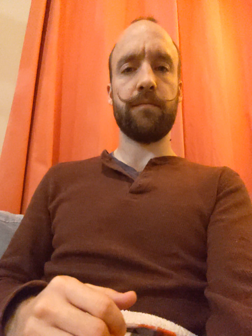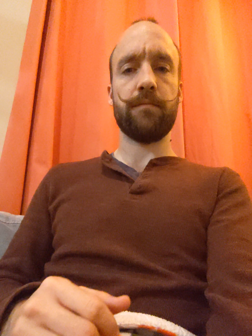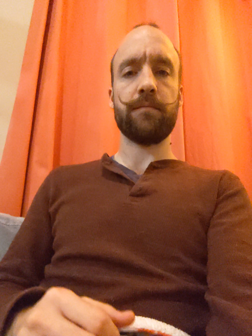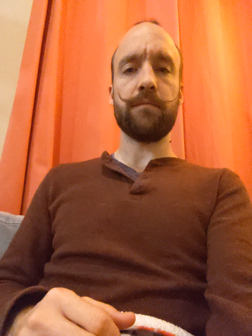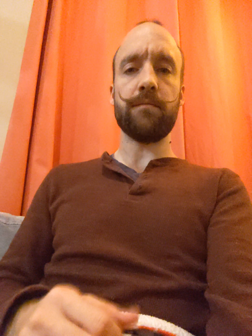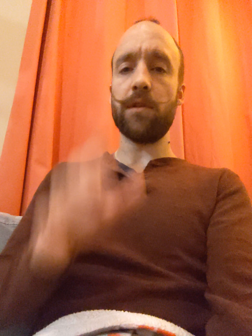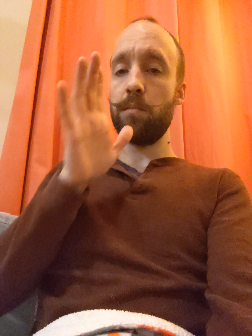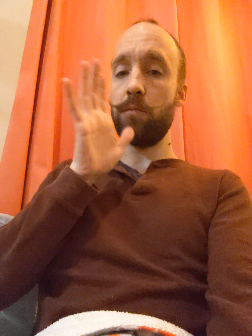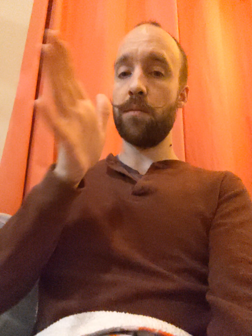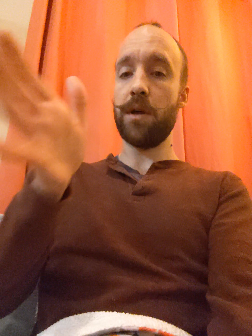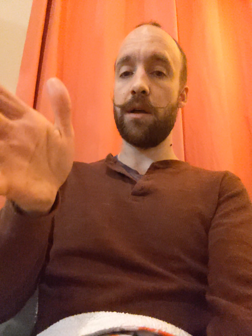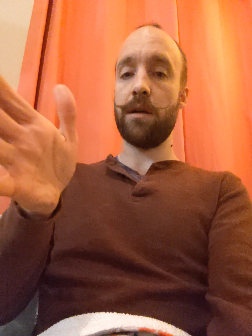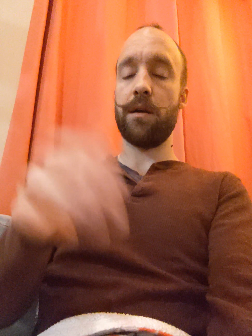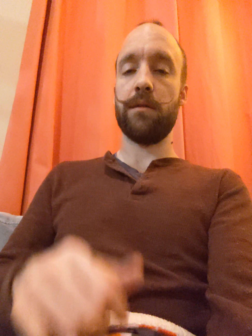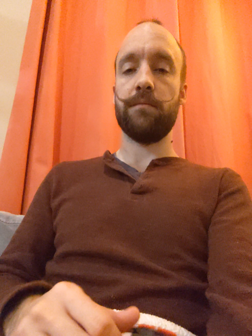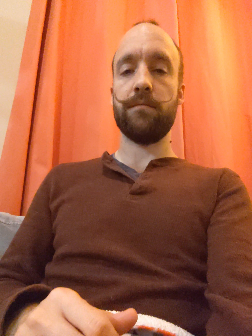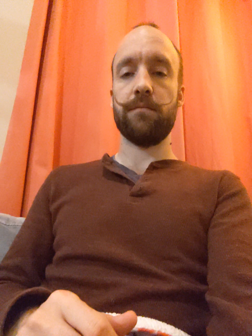grandma